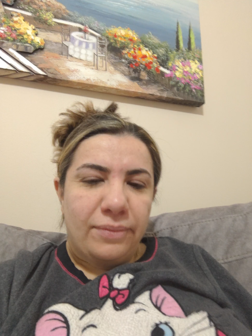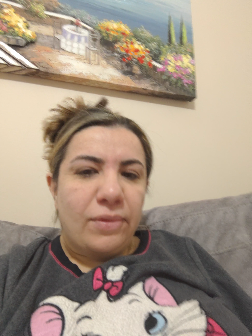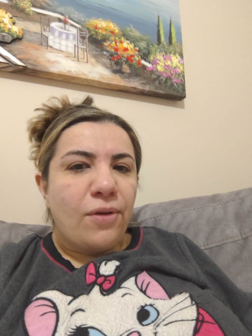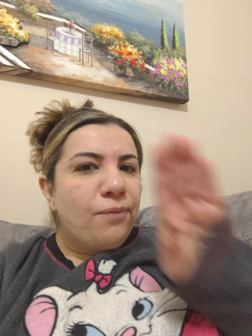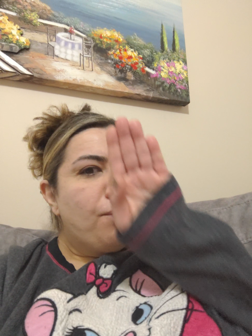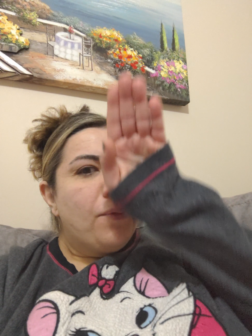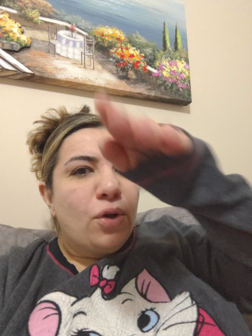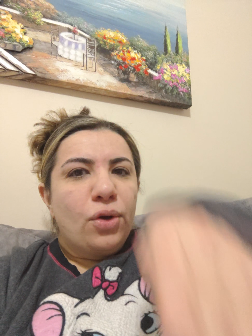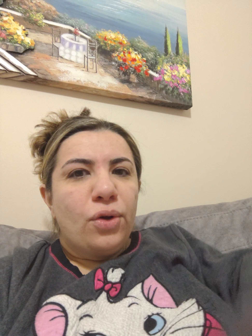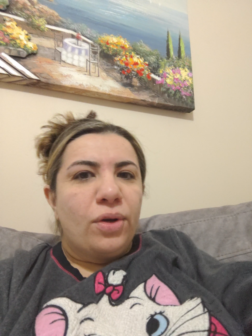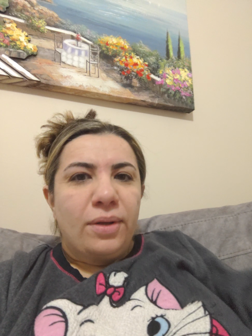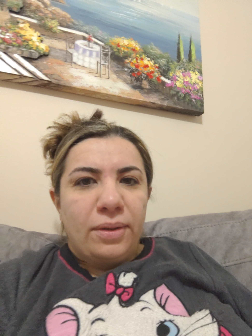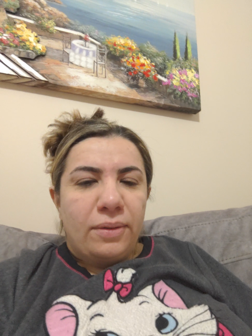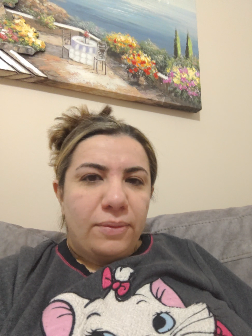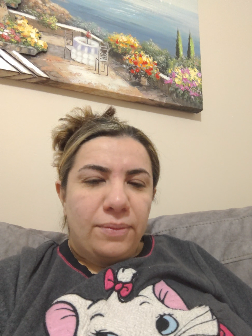elephant